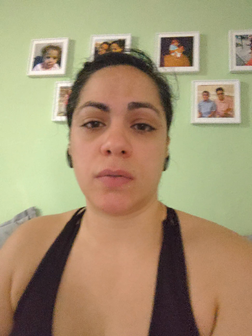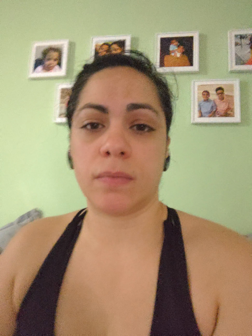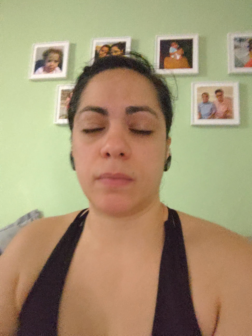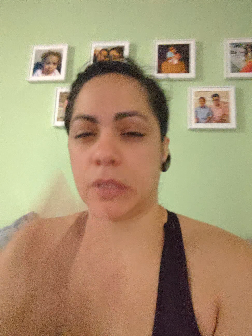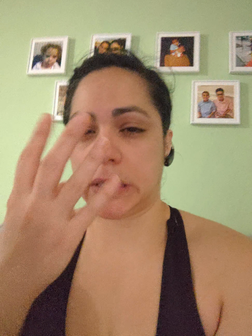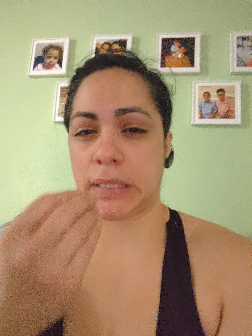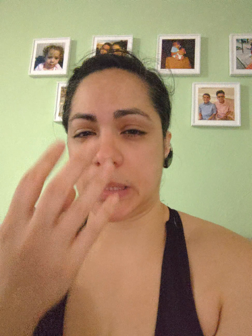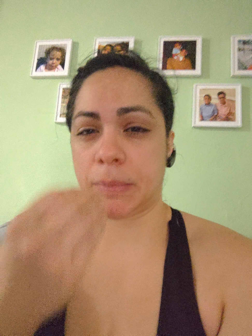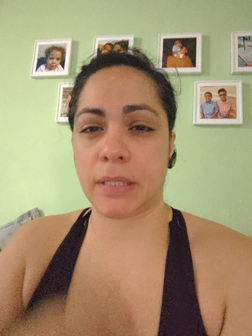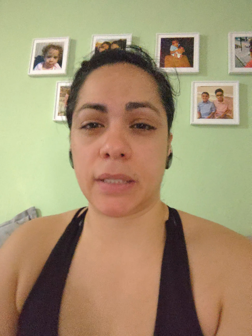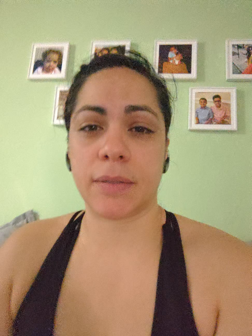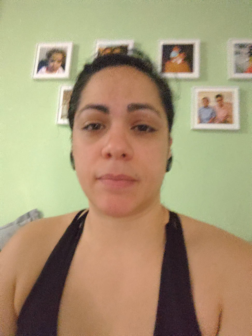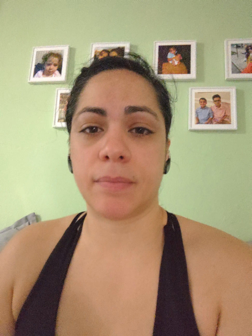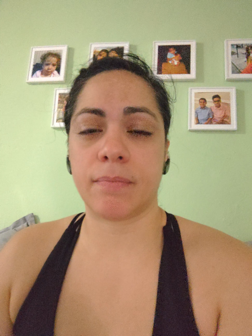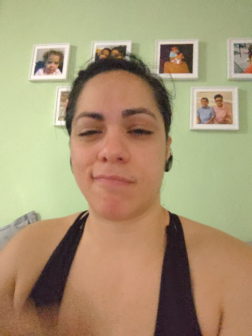sleepy